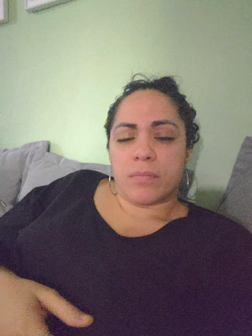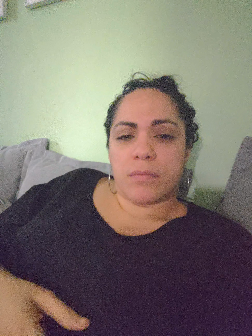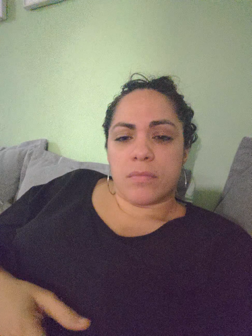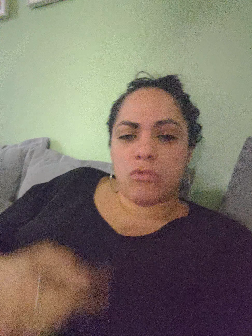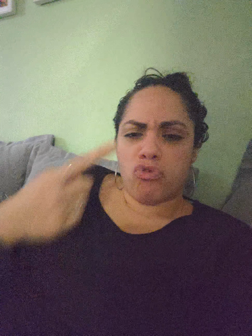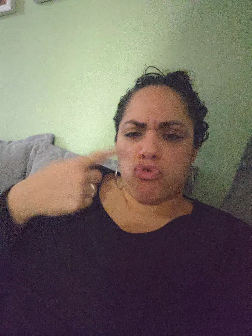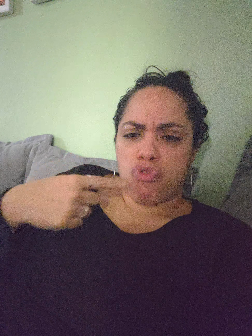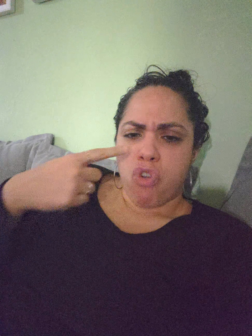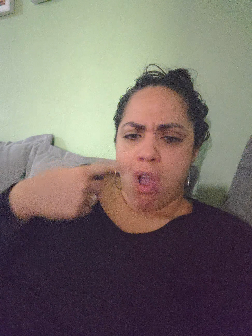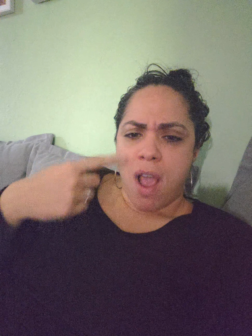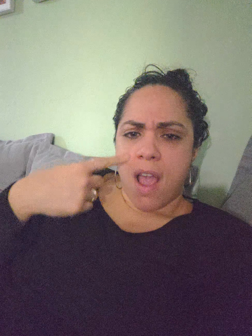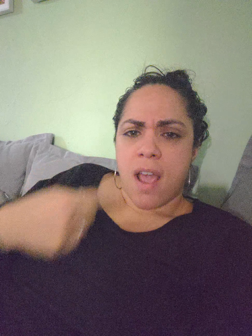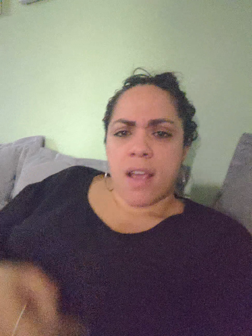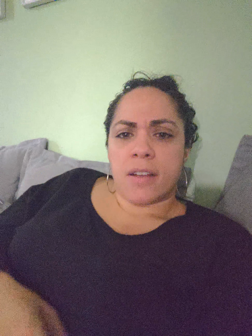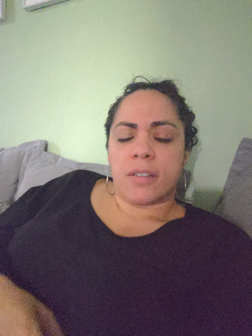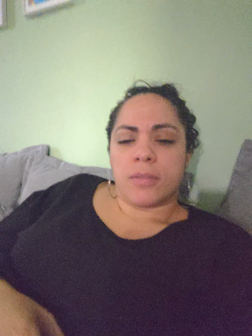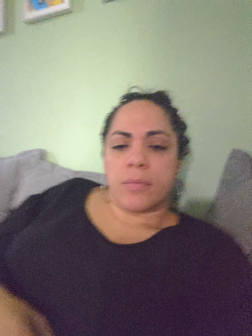cry